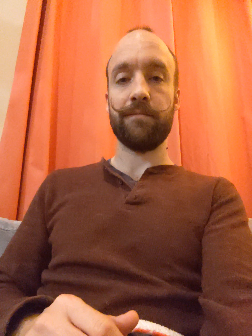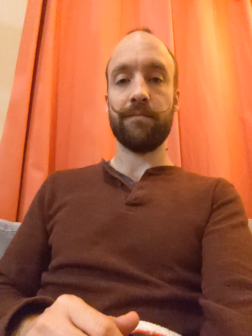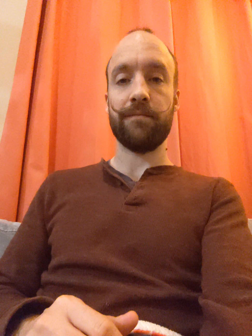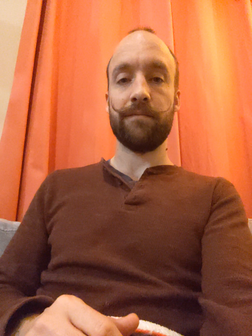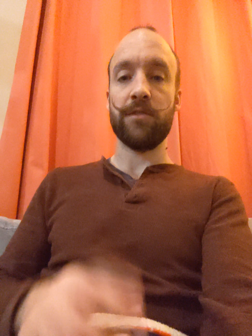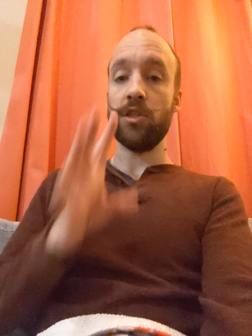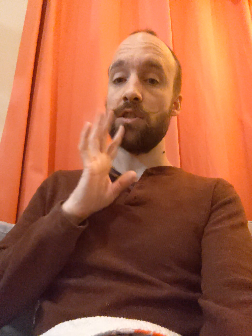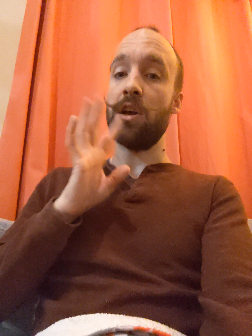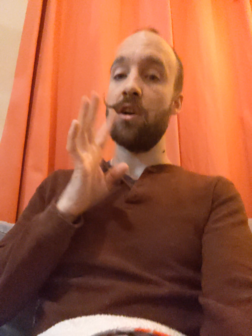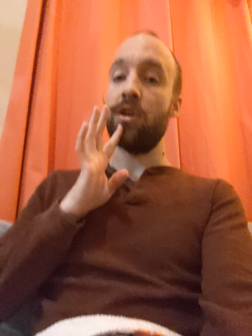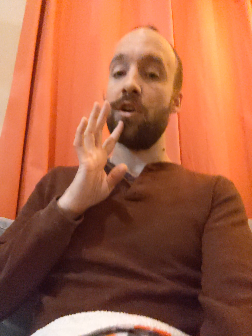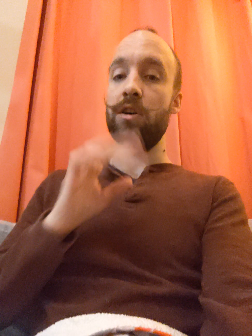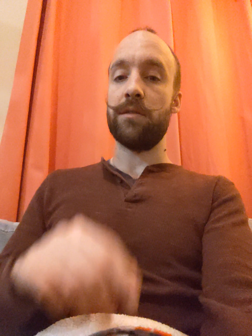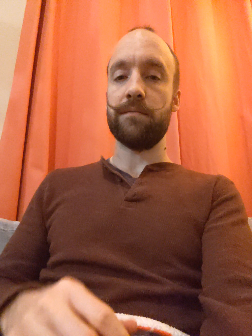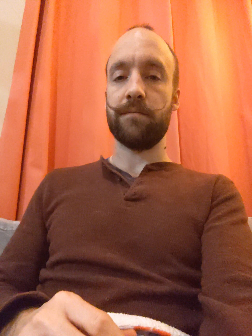talk